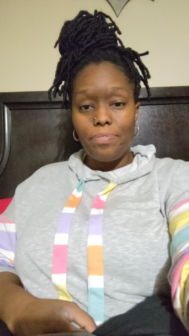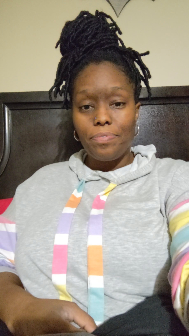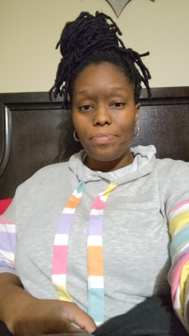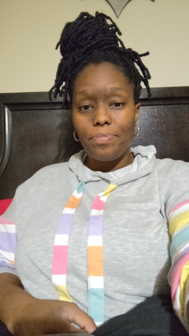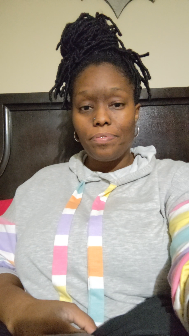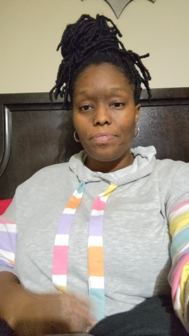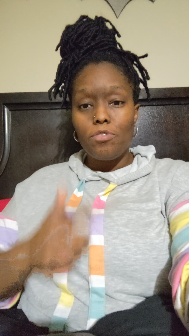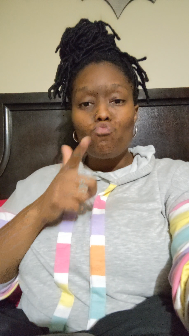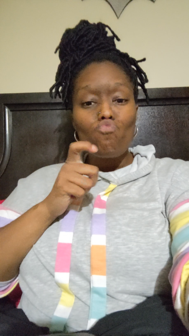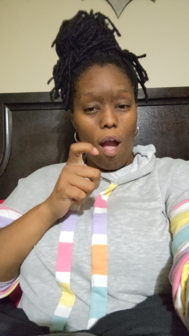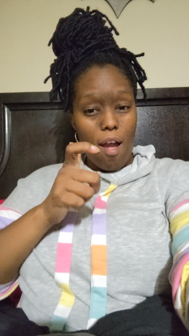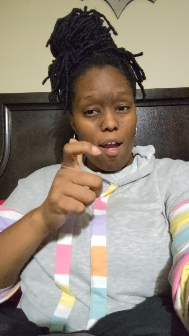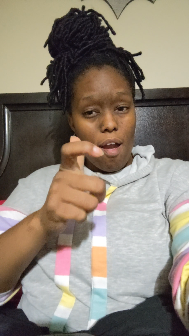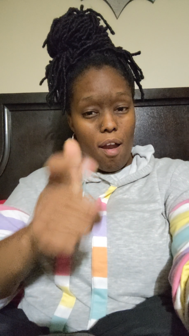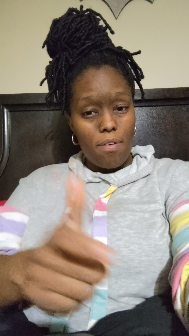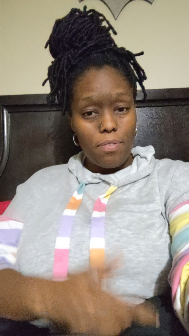run